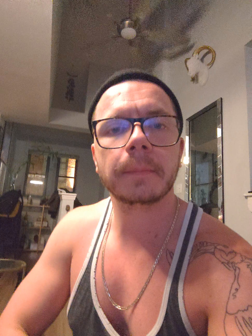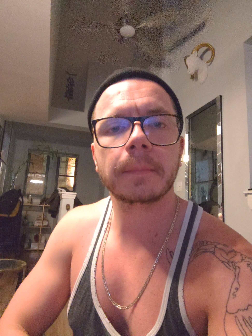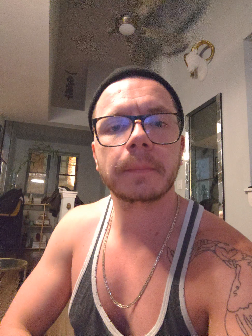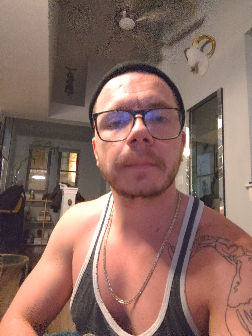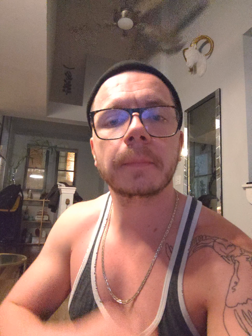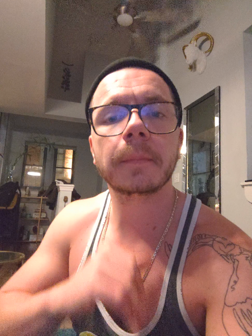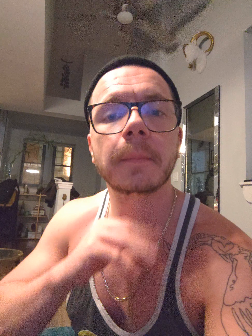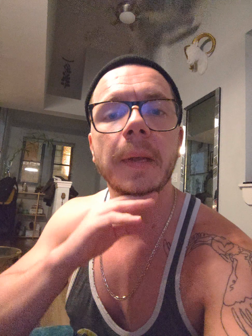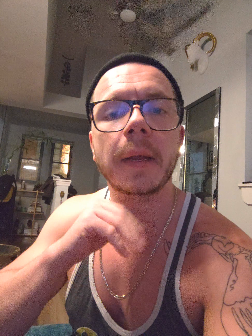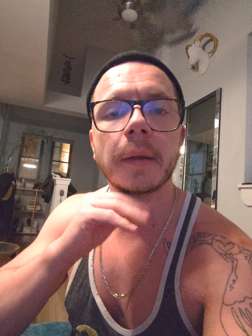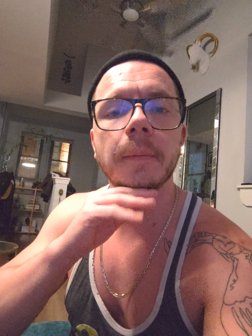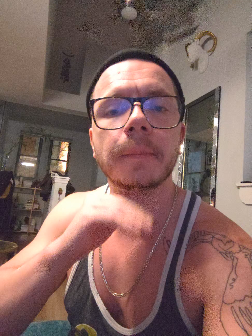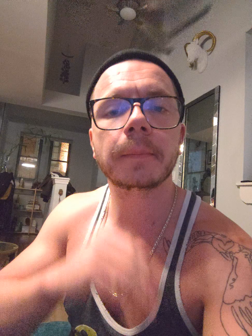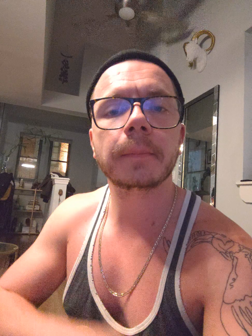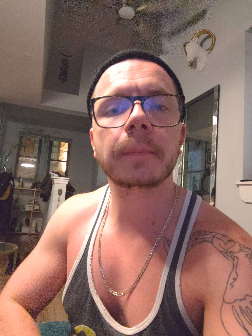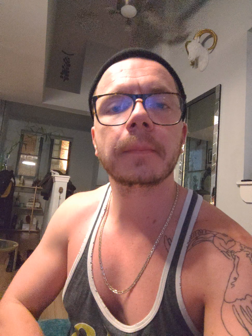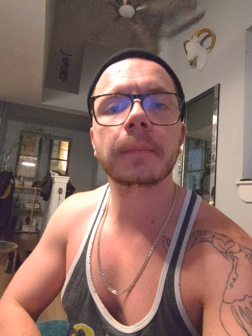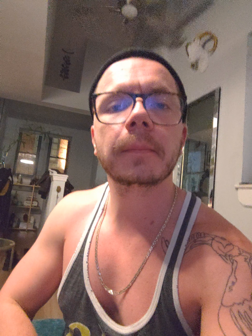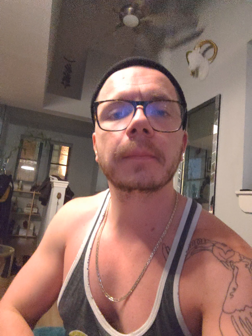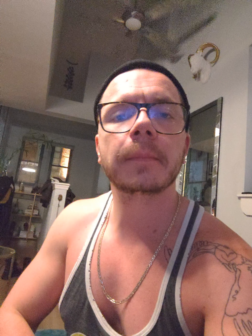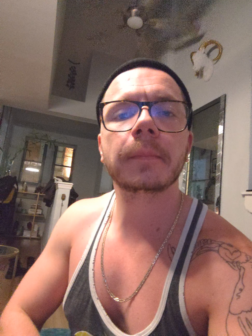pig